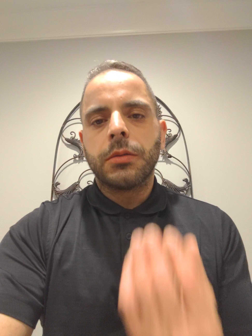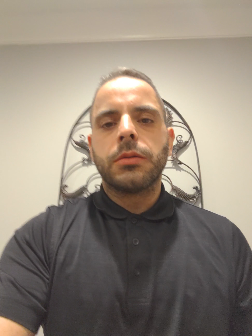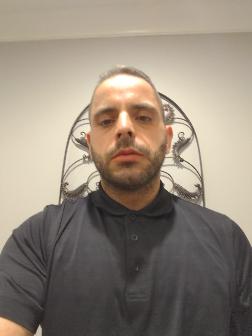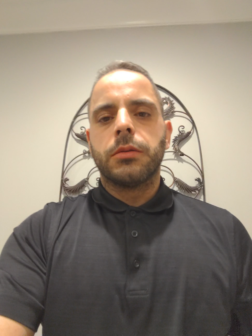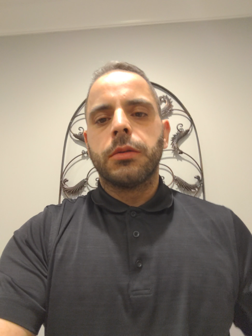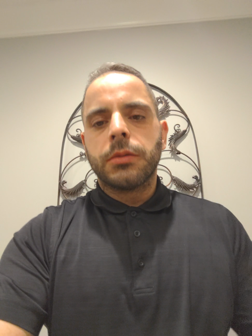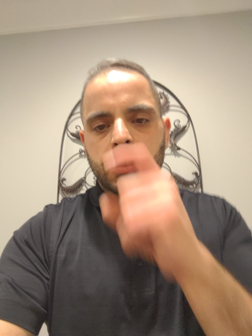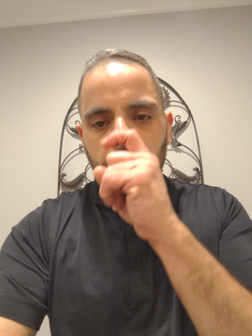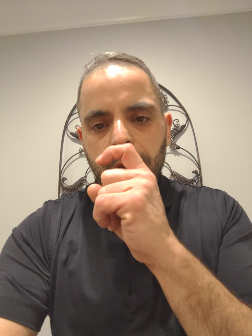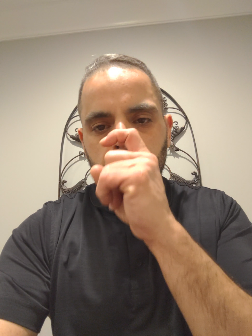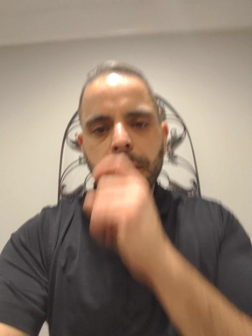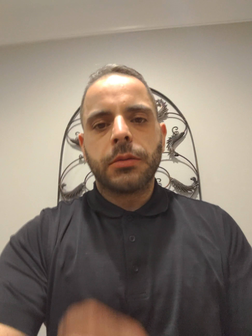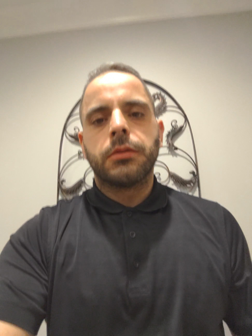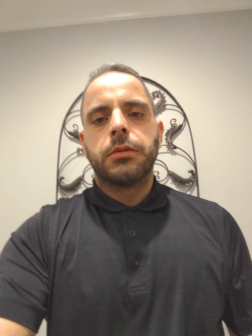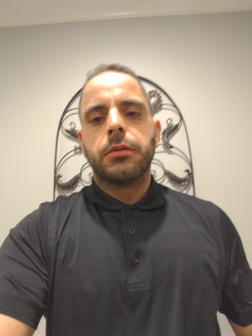doll